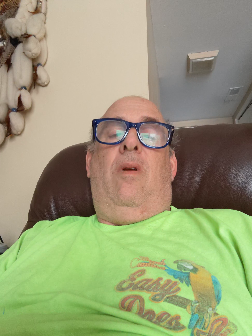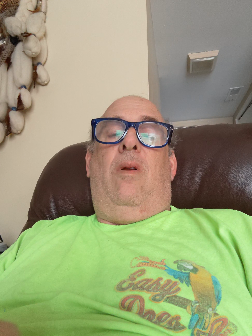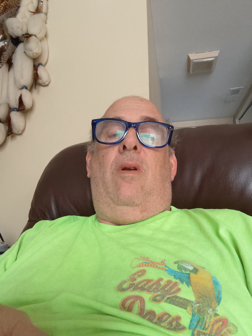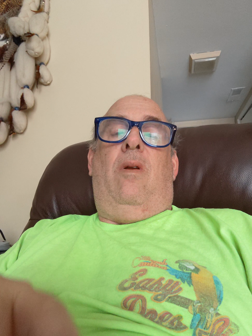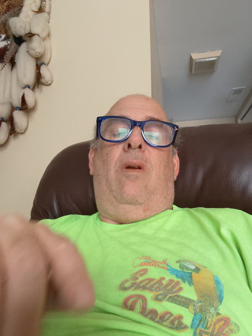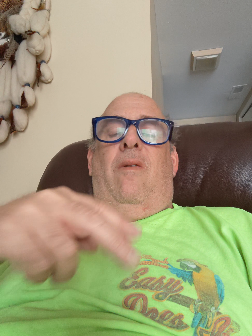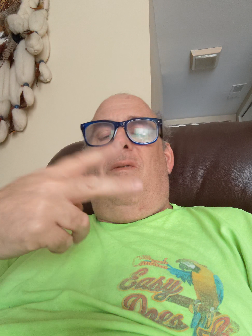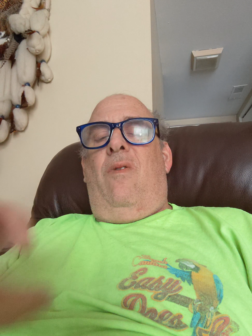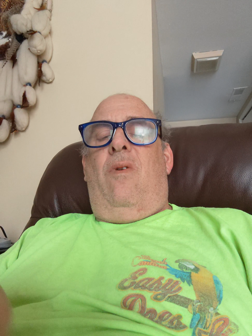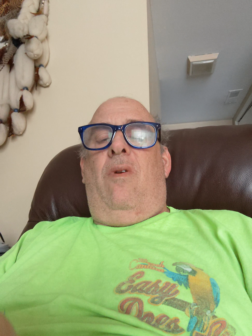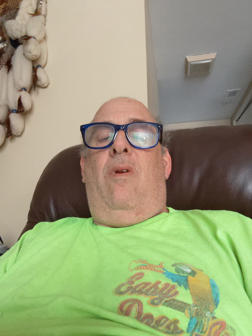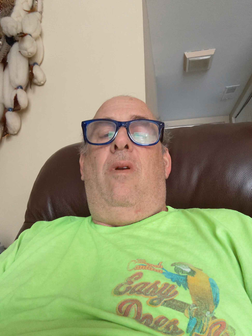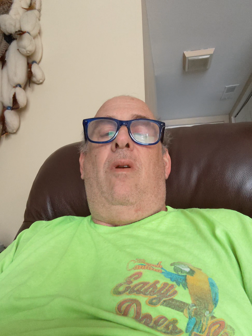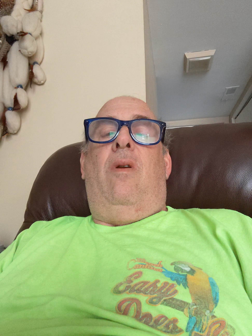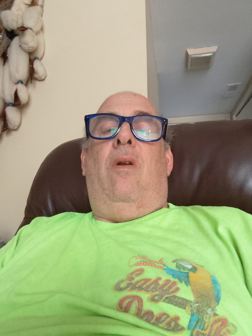fall